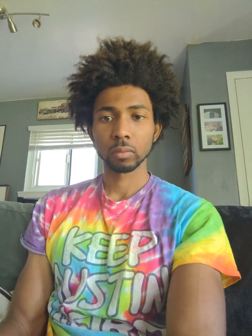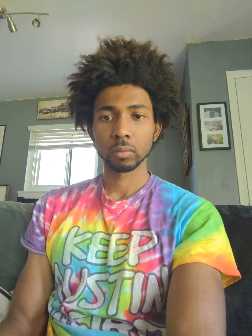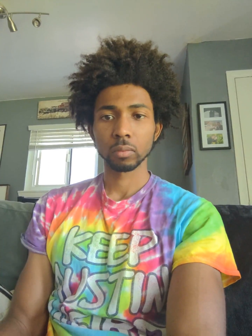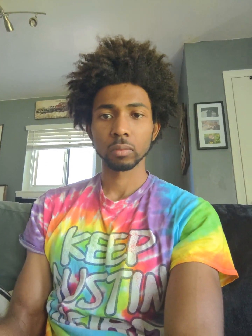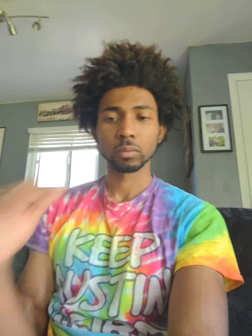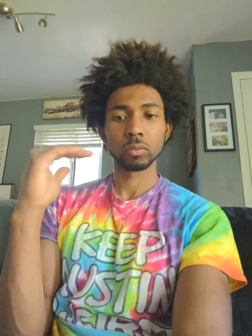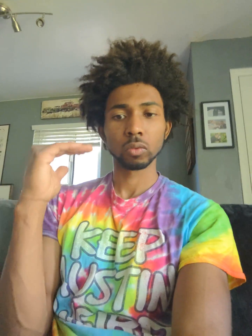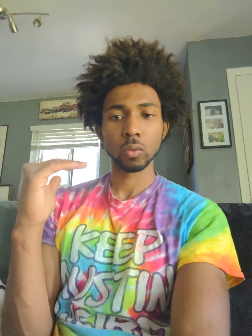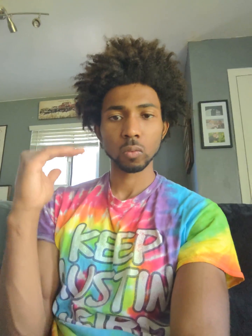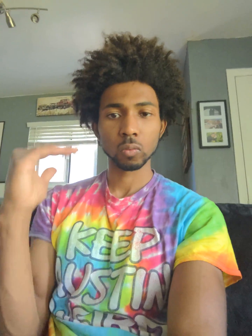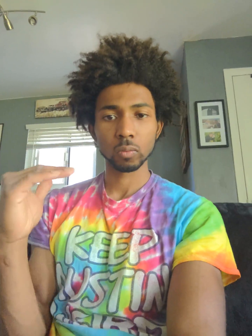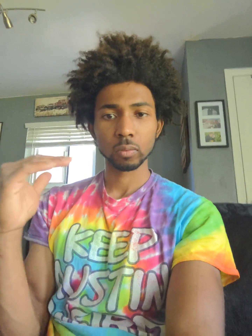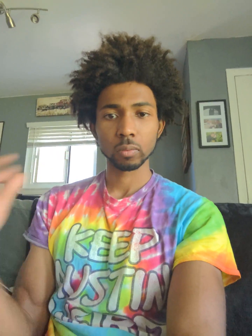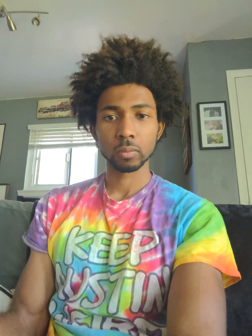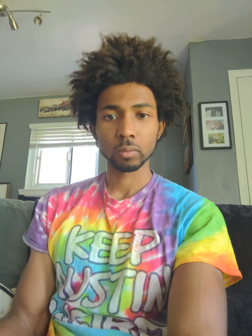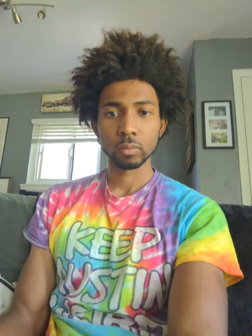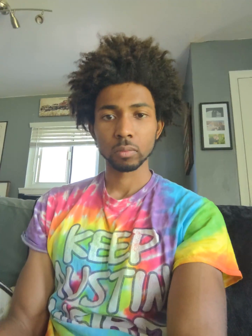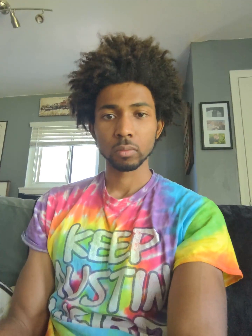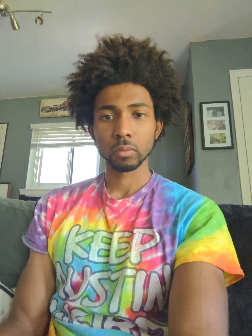short